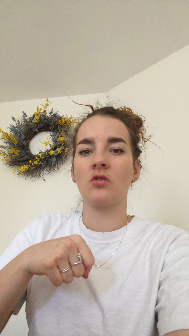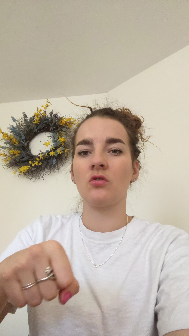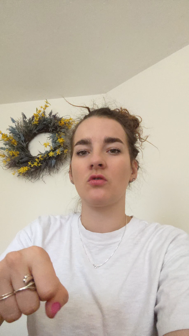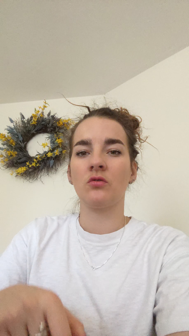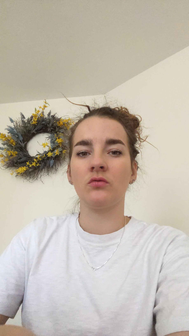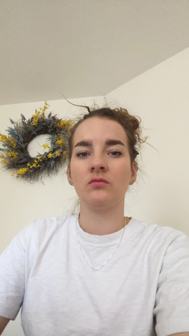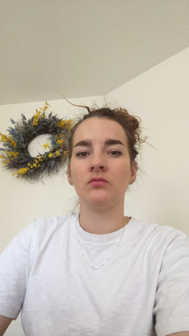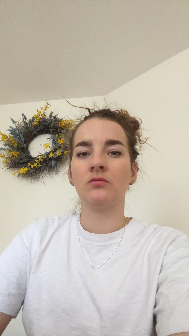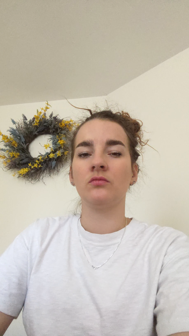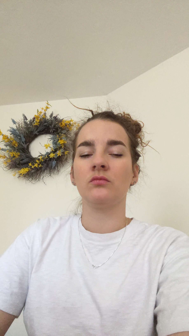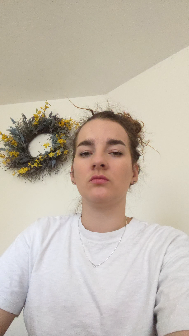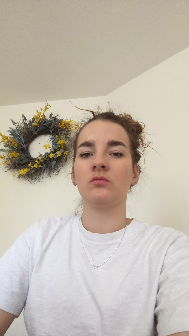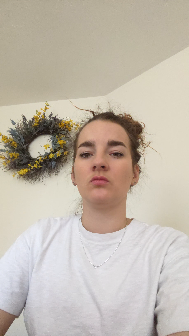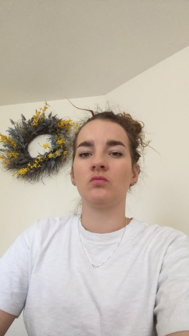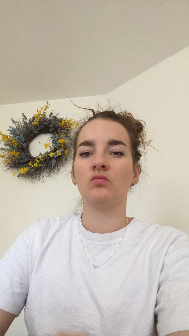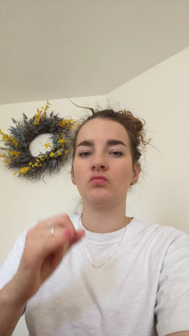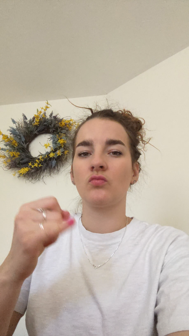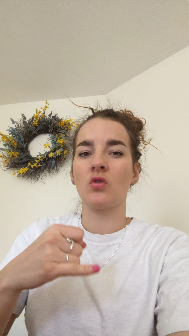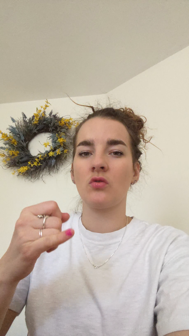draw